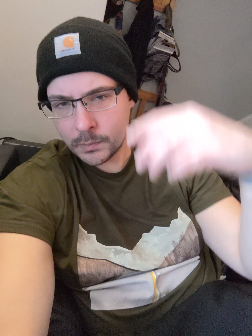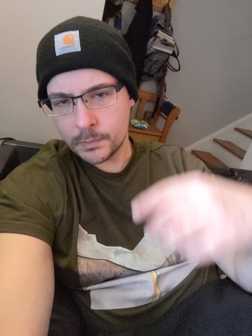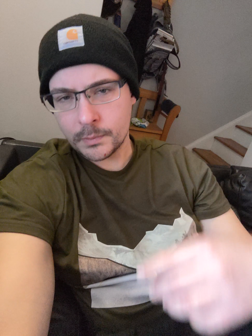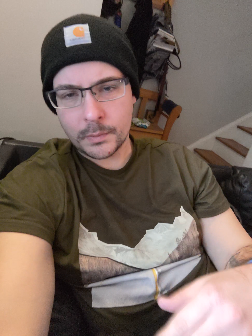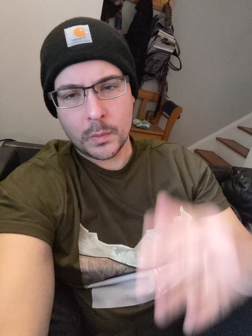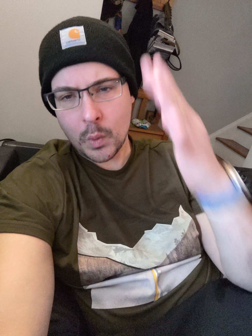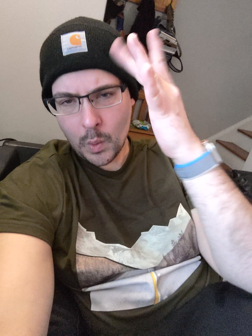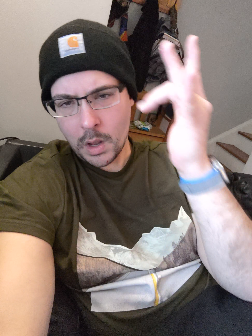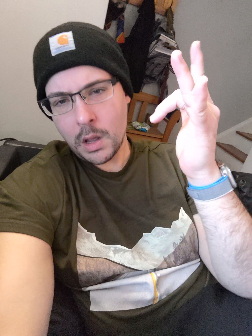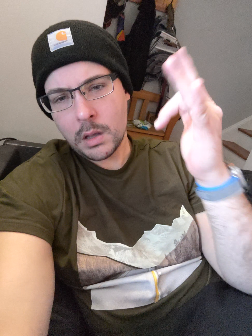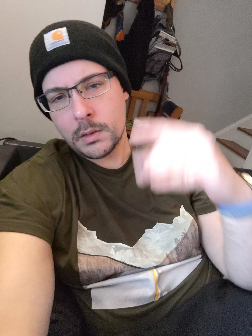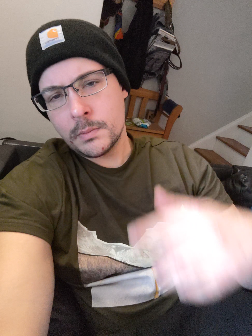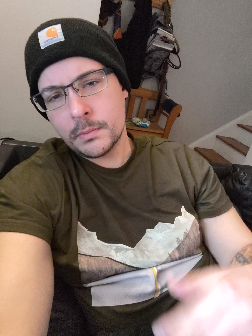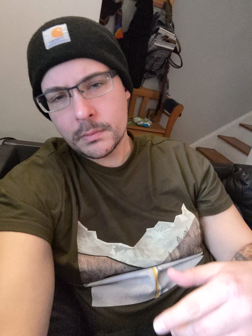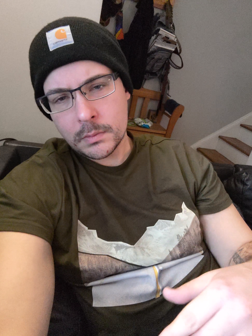why